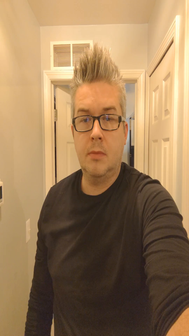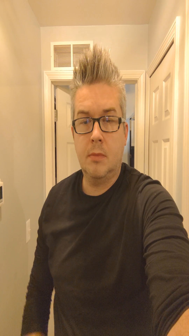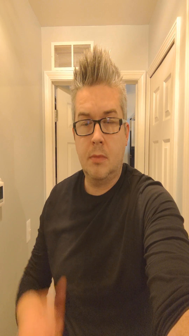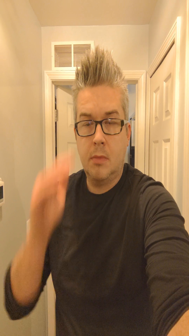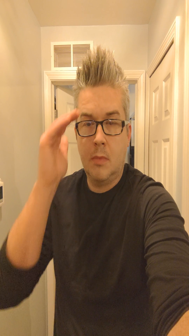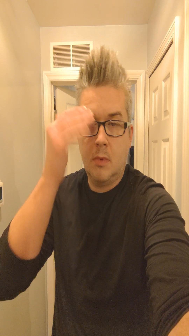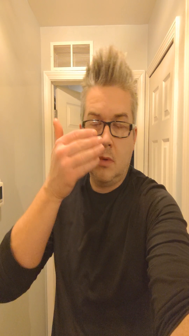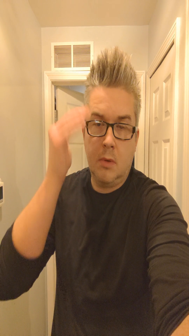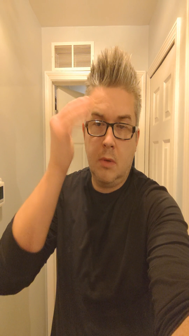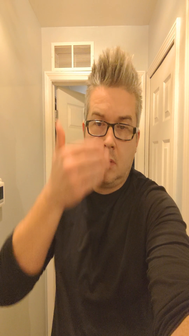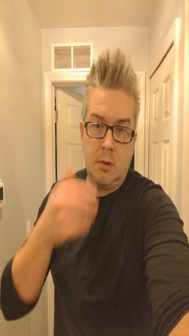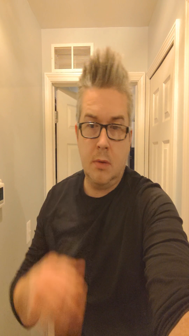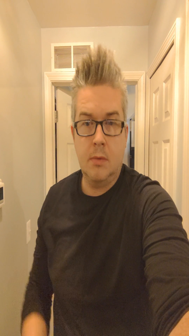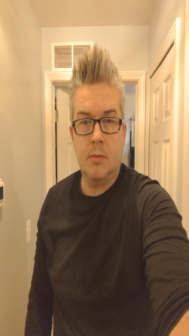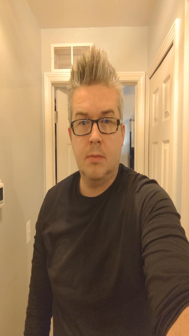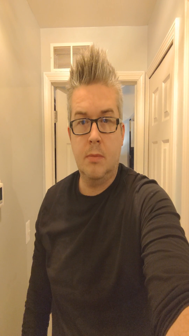sleepy